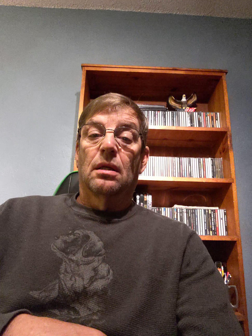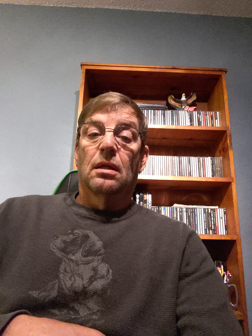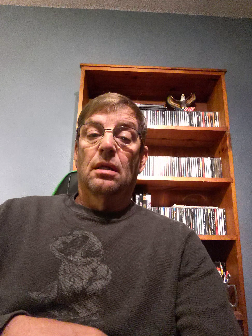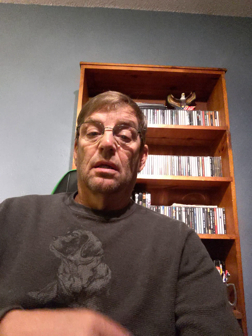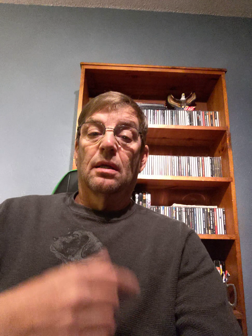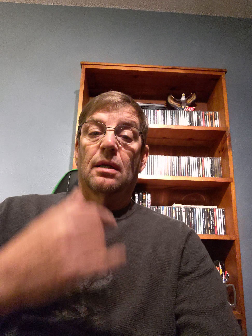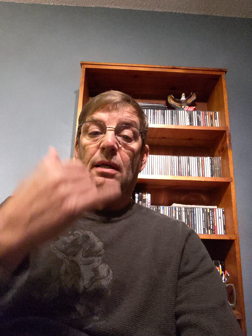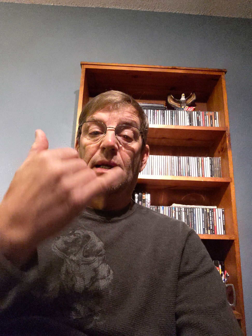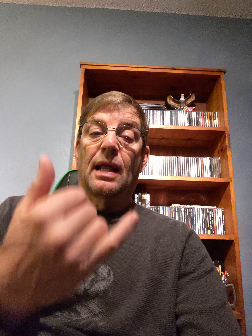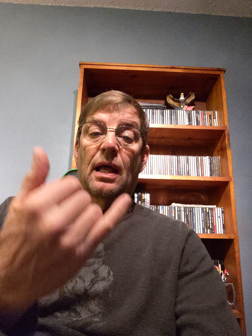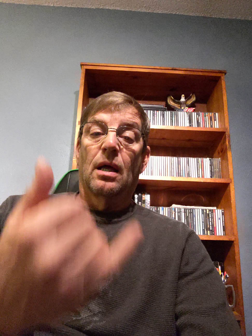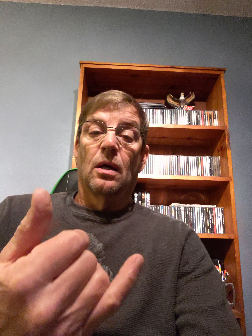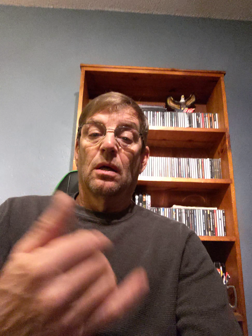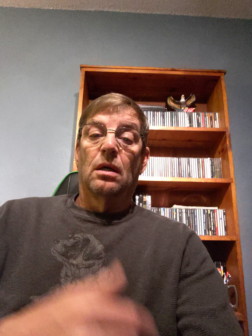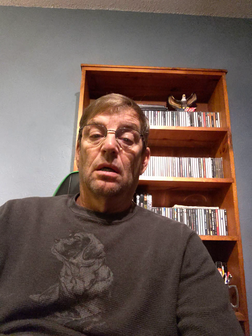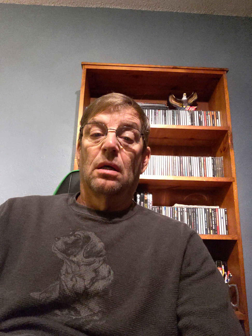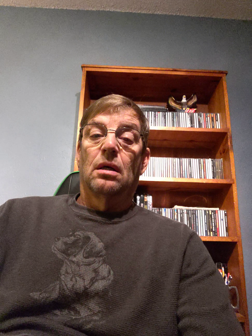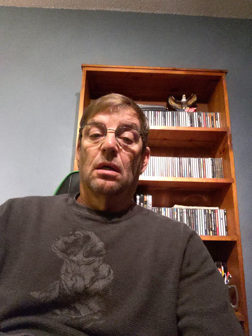now